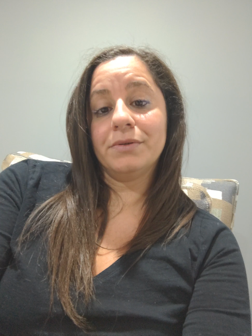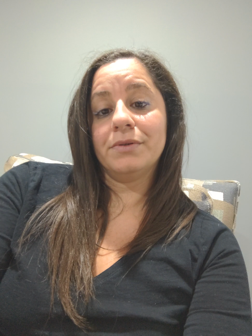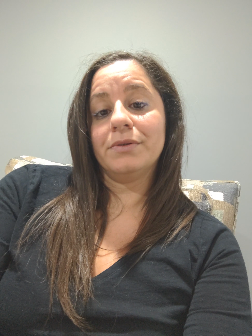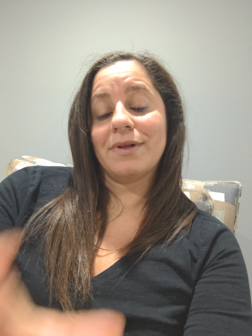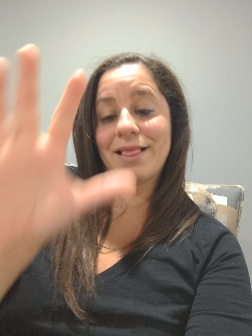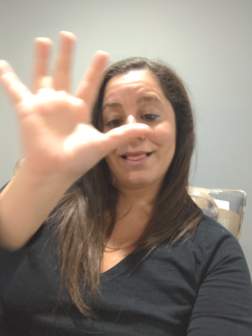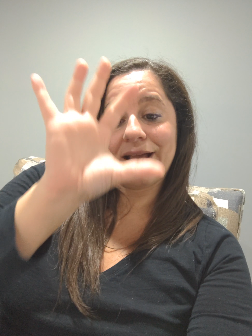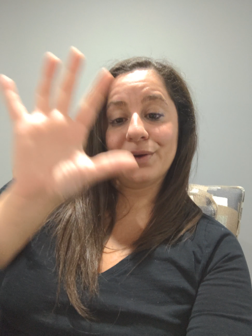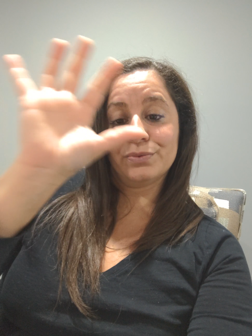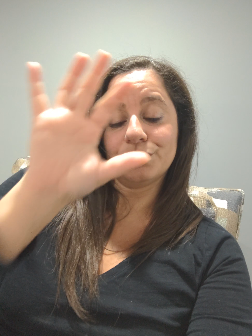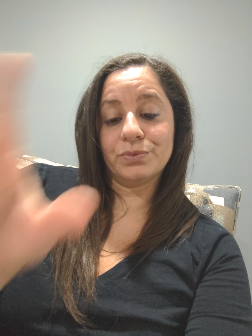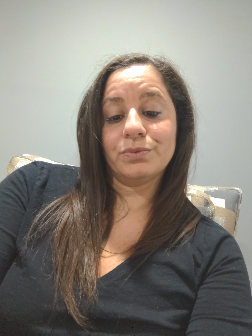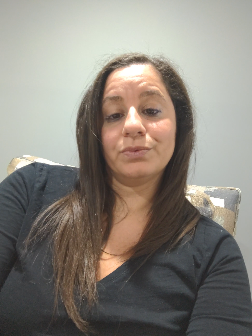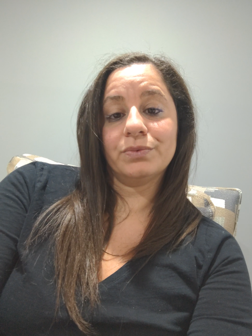cloud